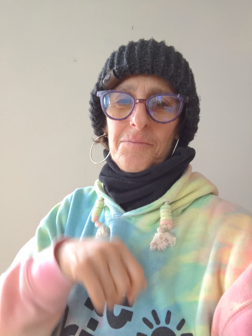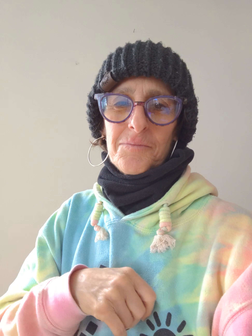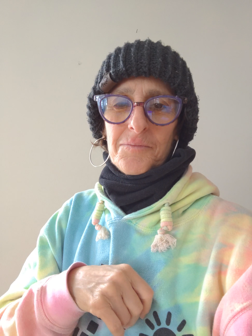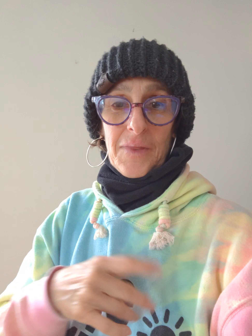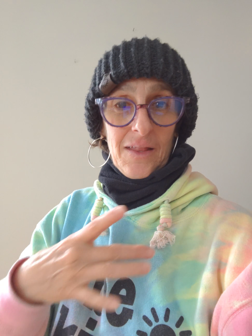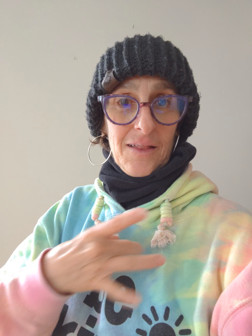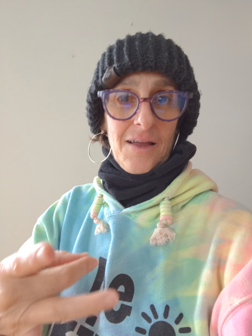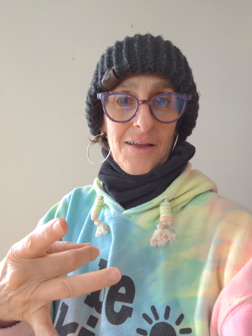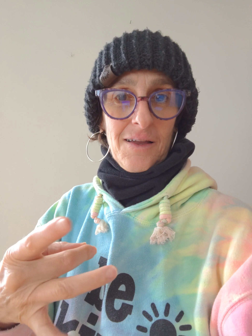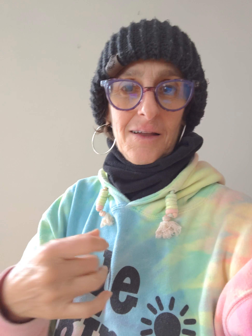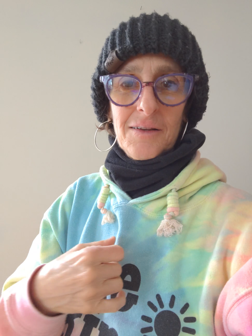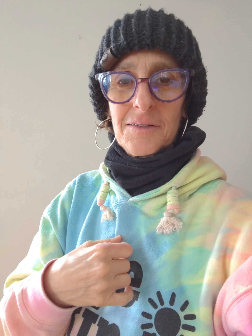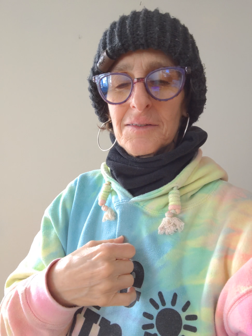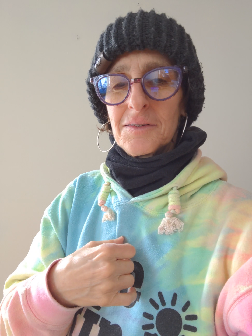like